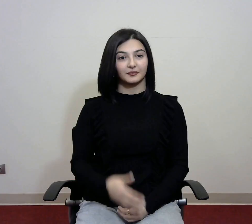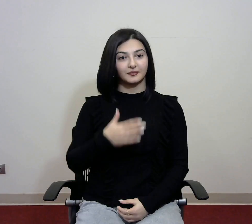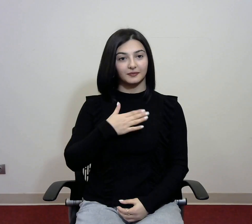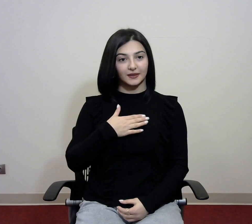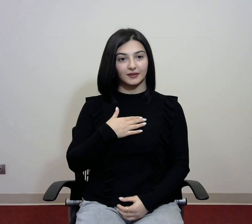mən